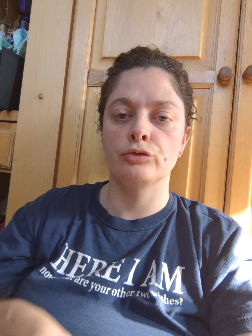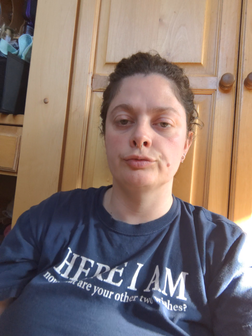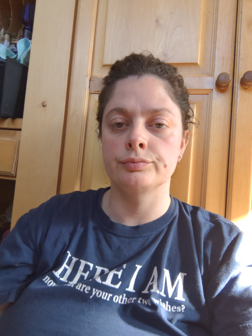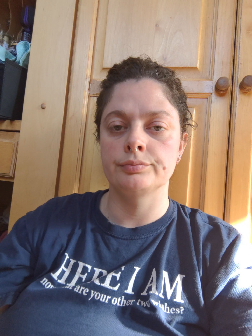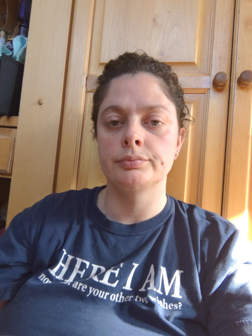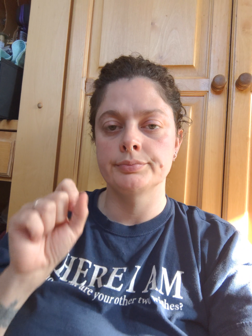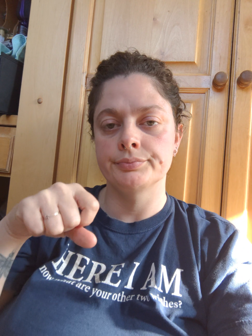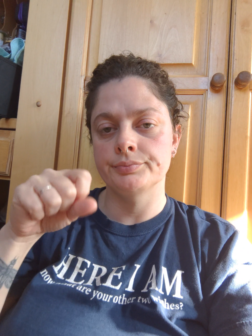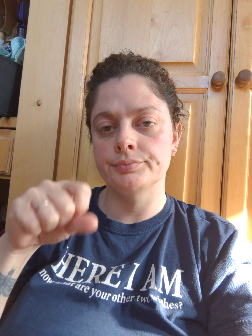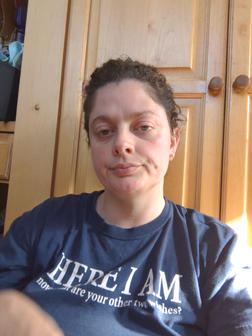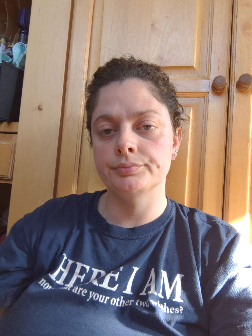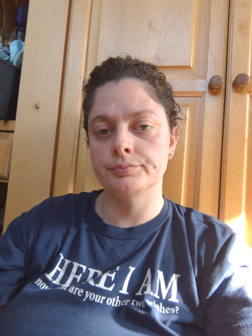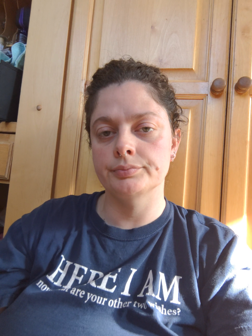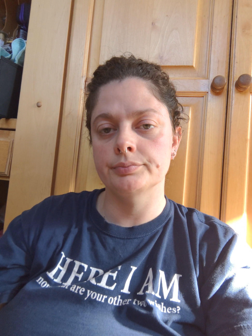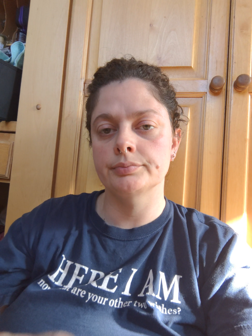yes